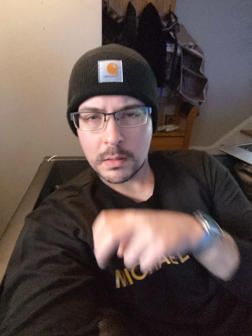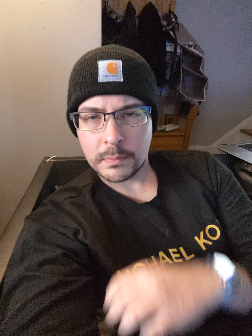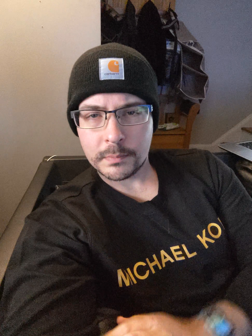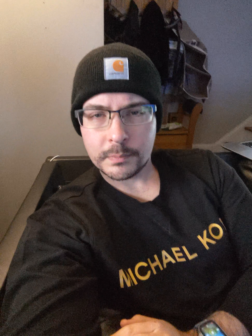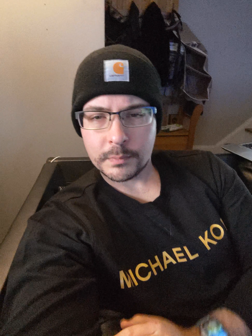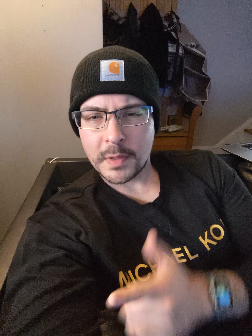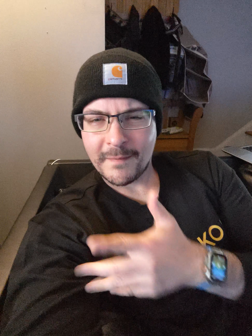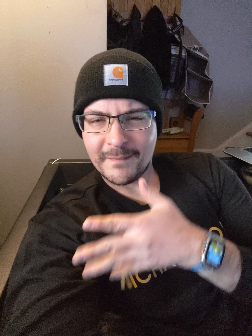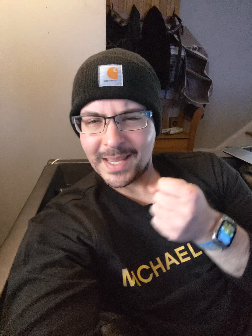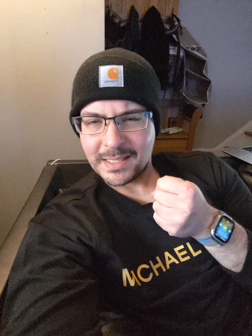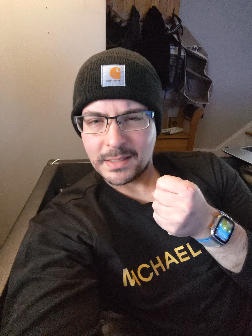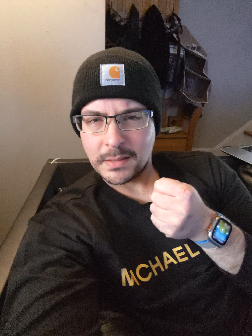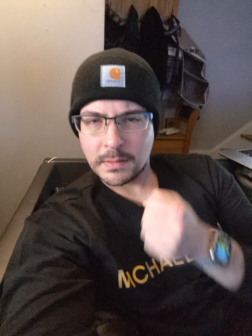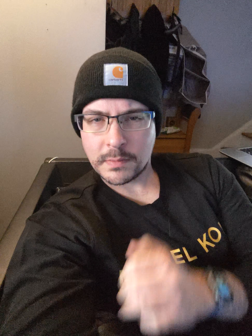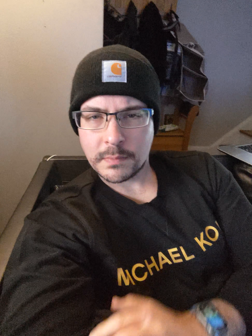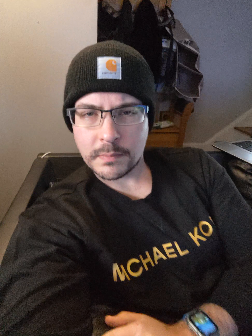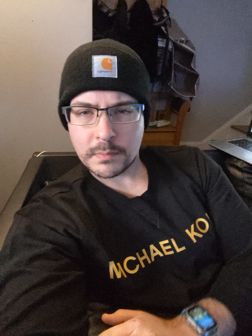fast